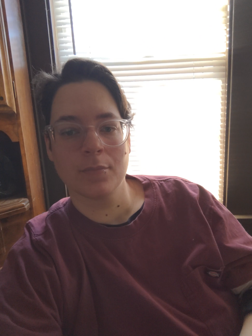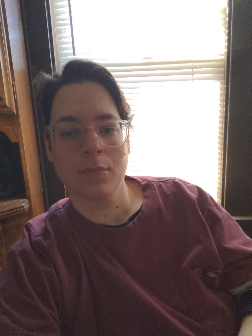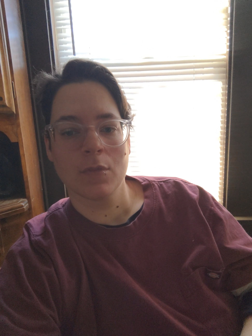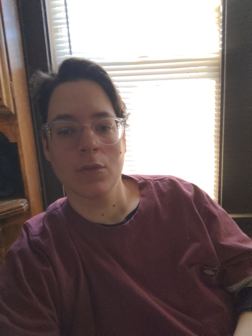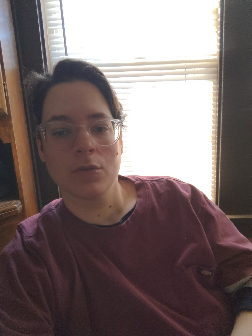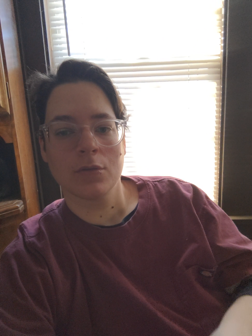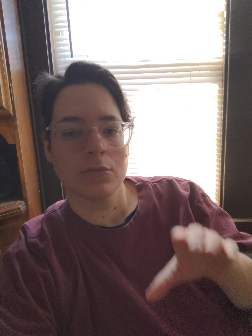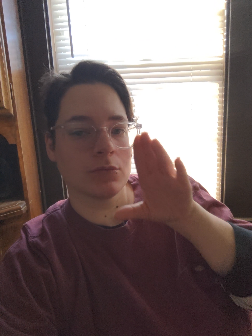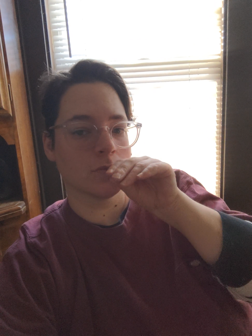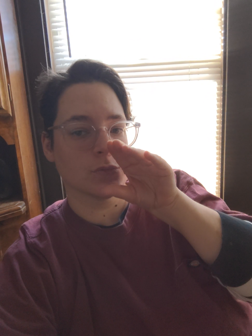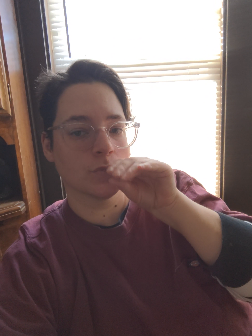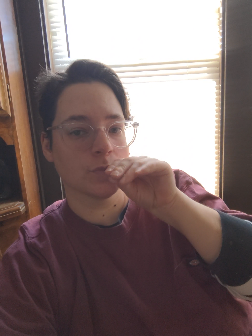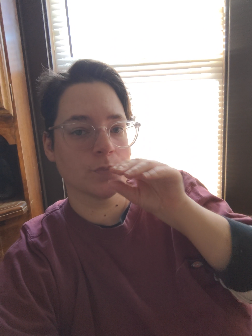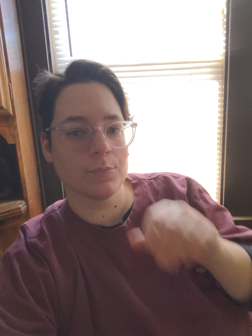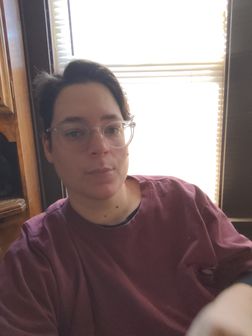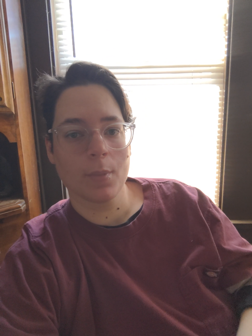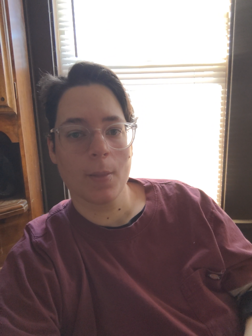goose